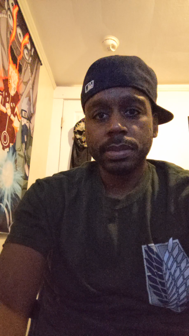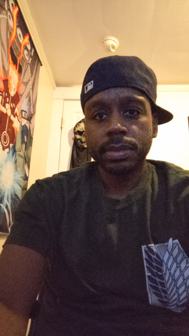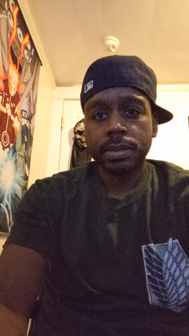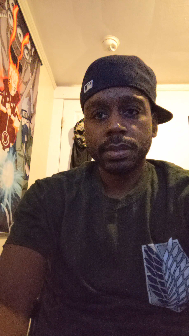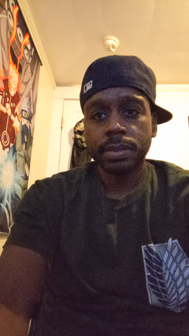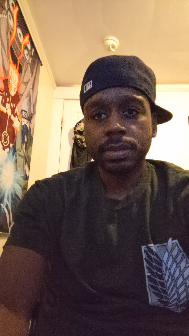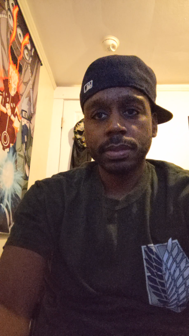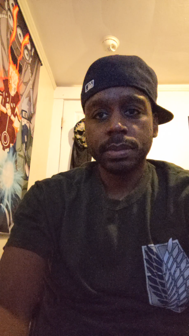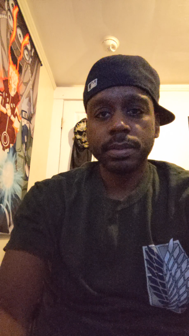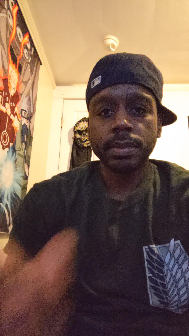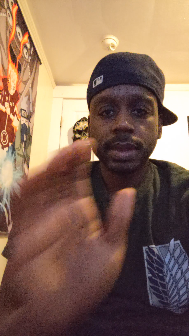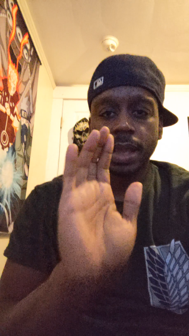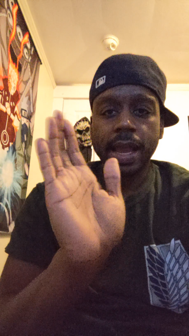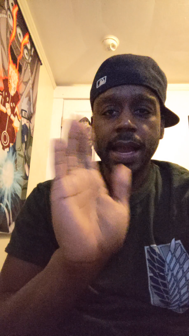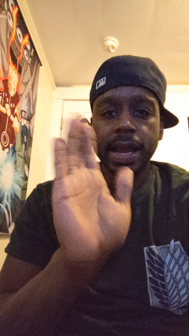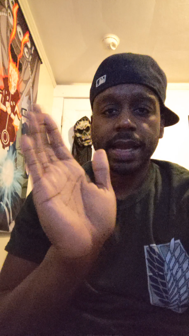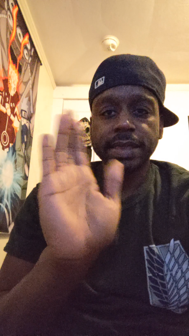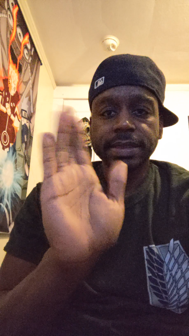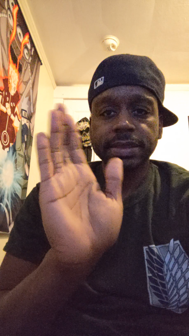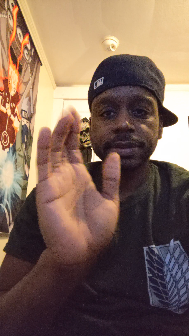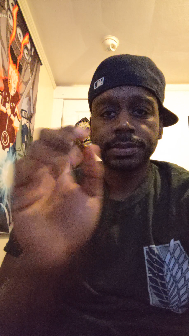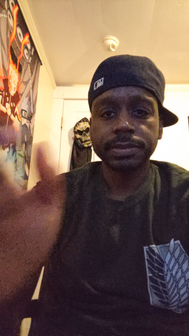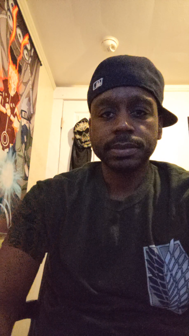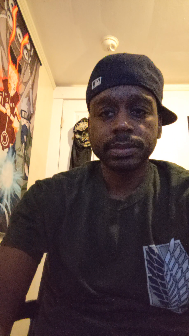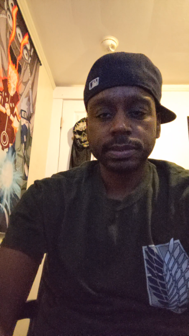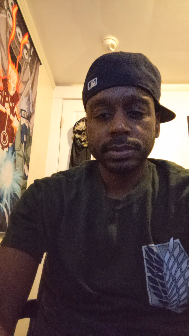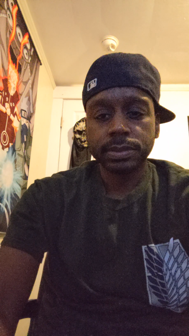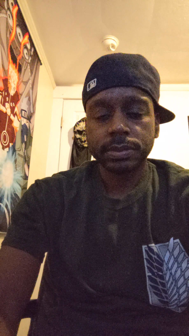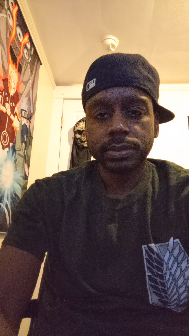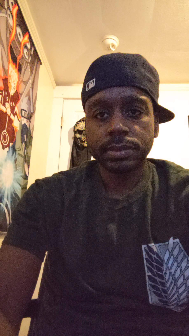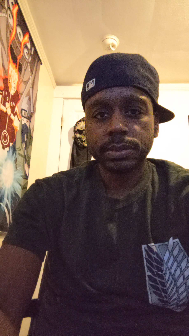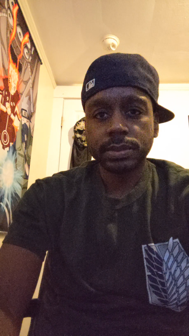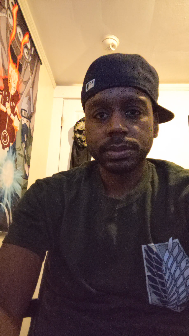hi